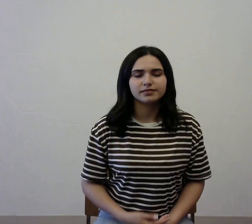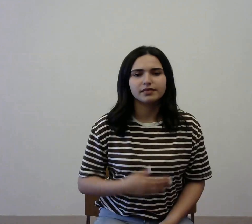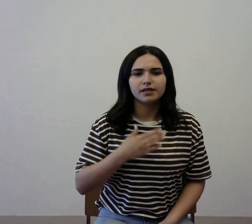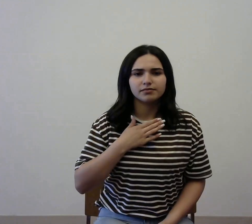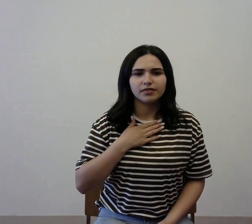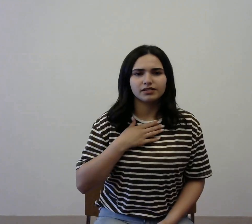mən